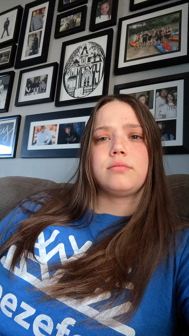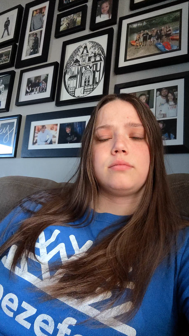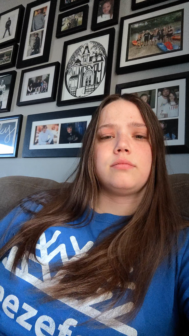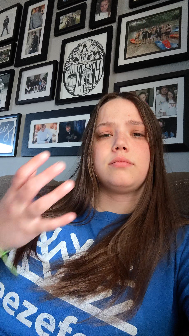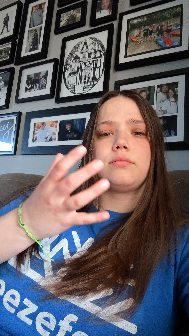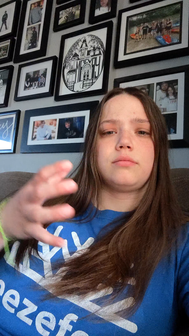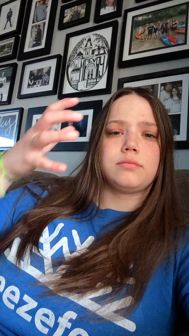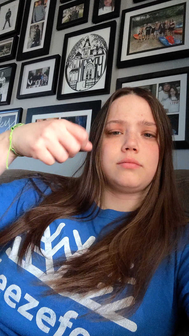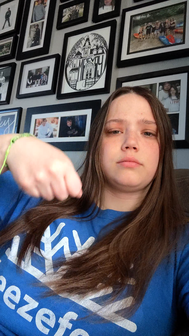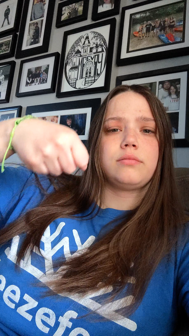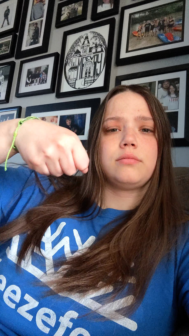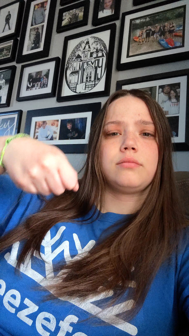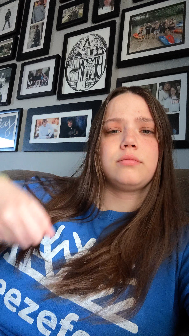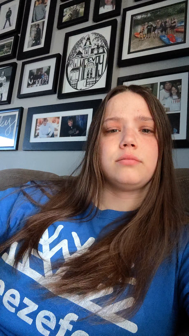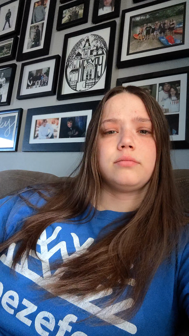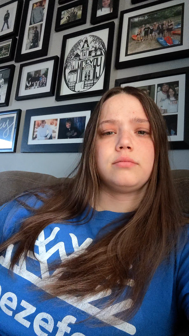bucket